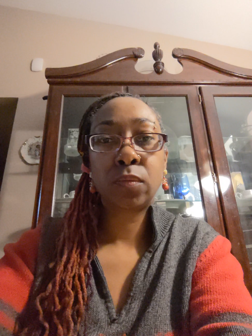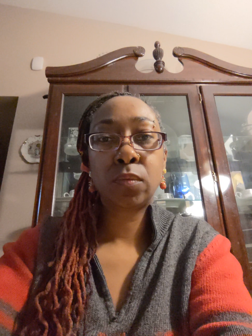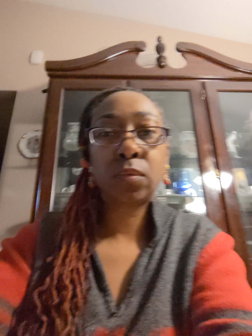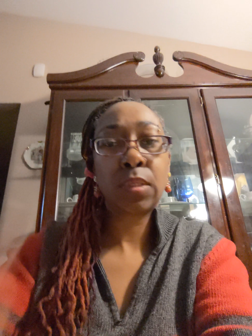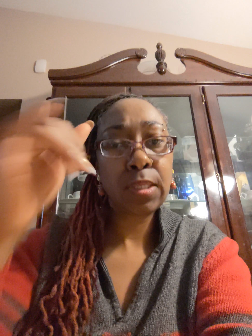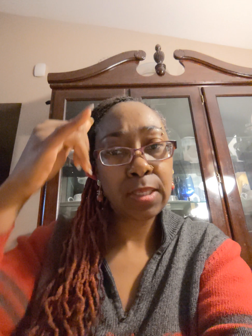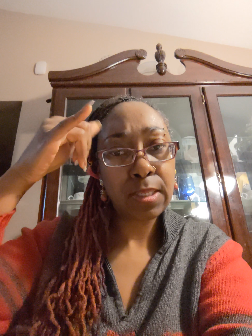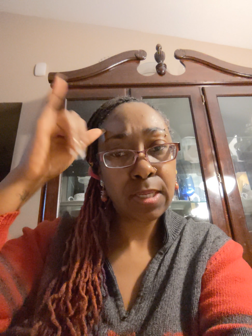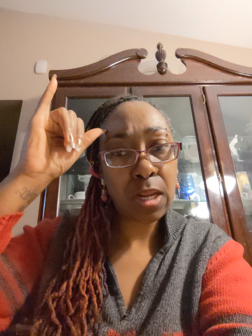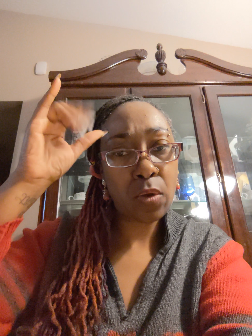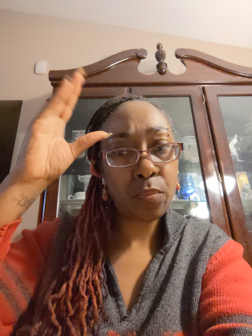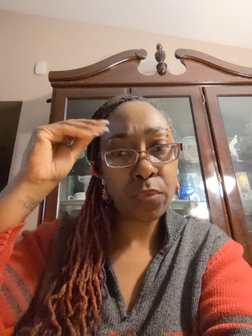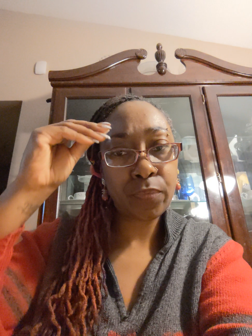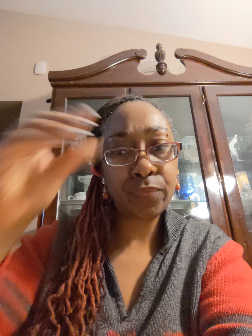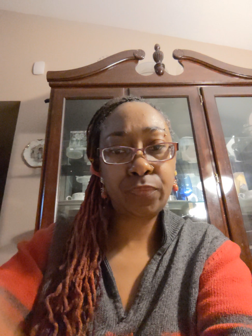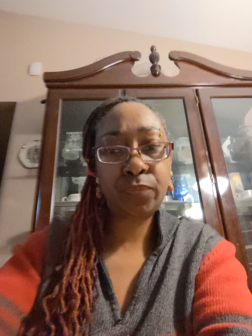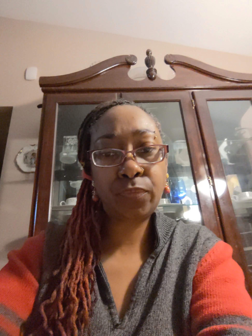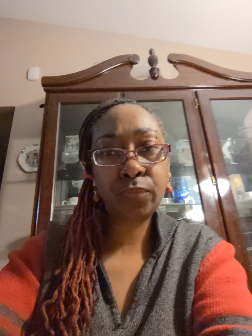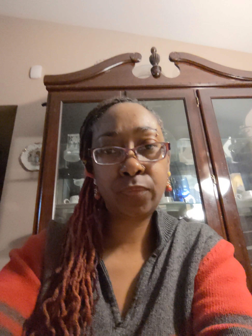cowboy